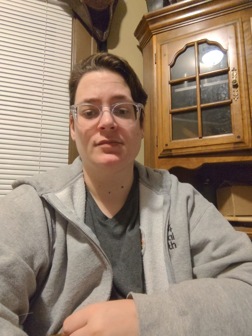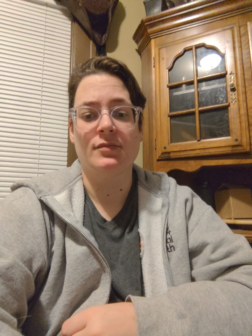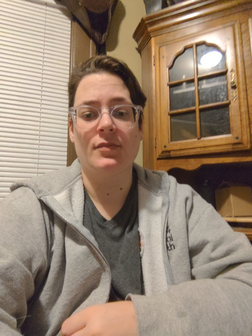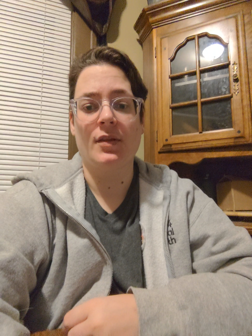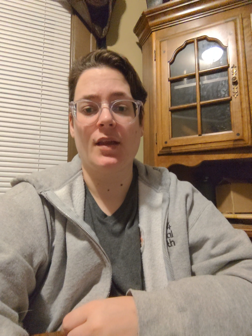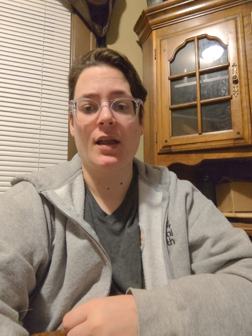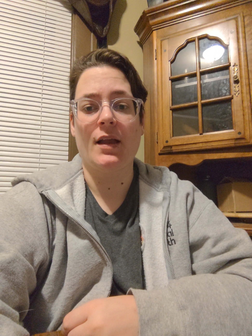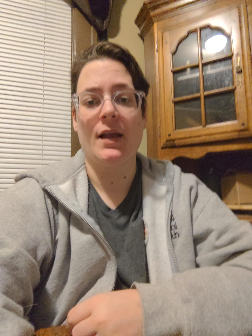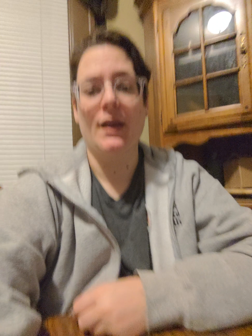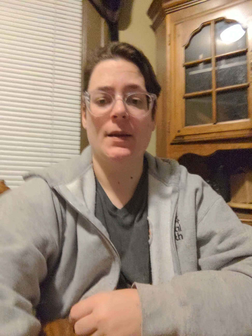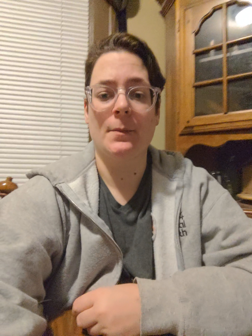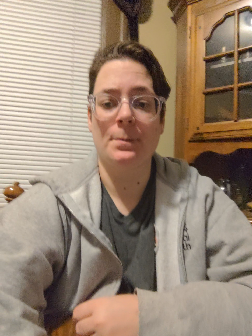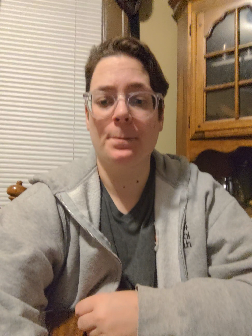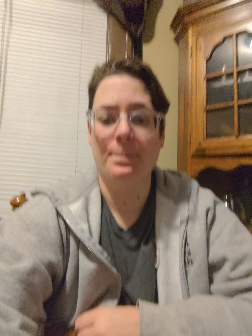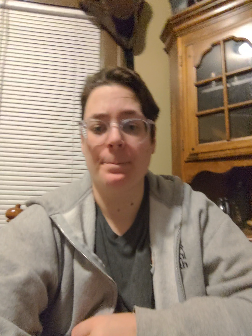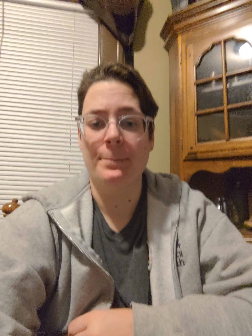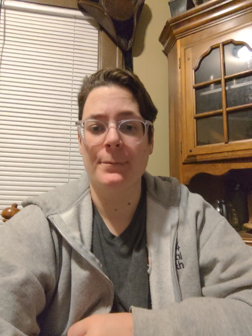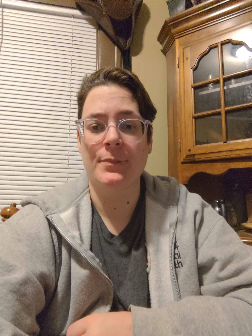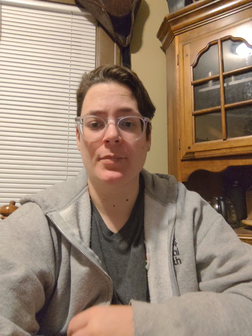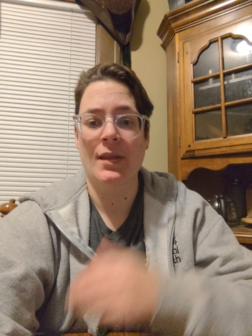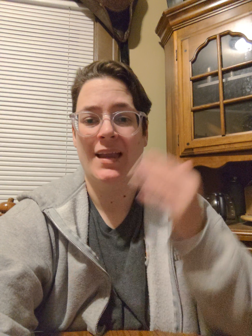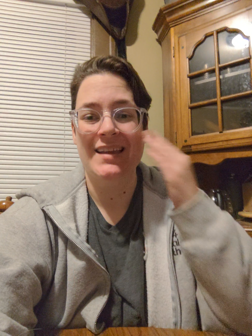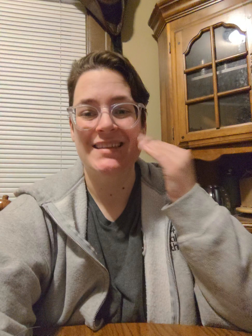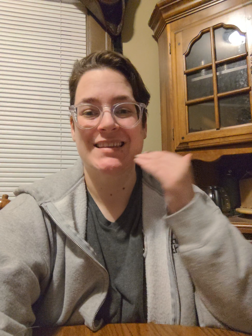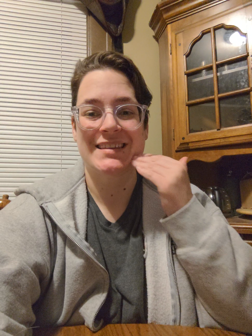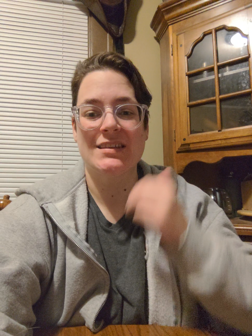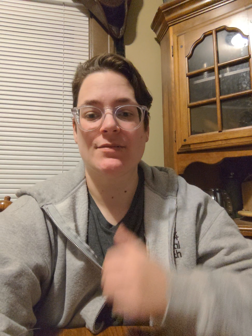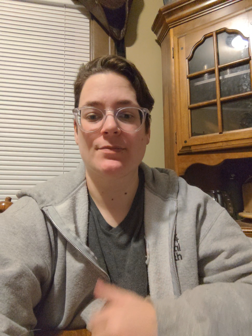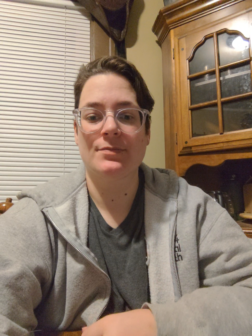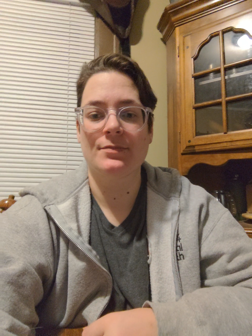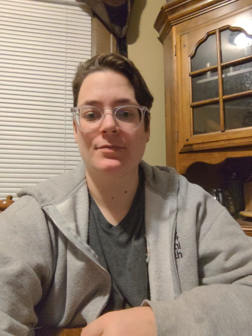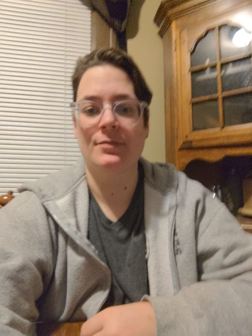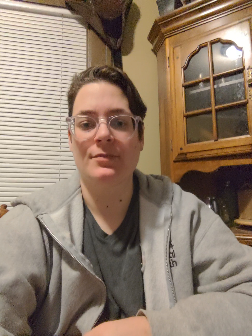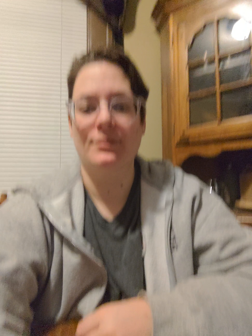head